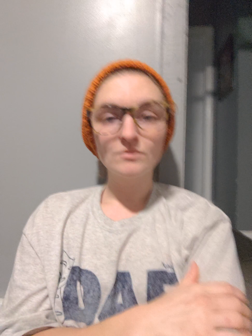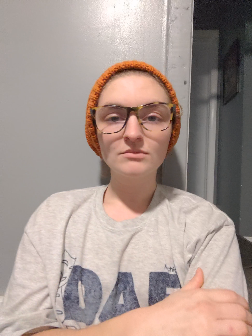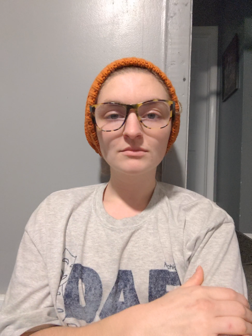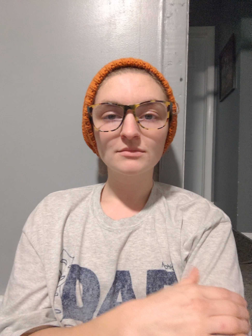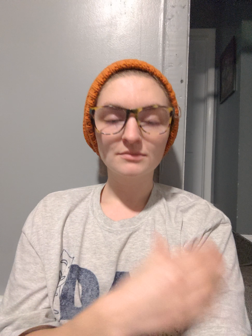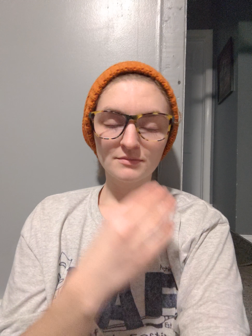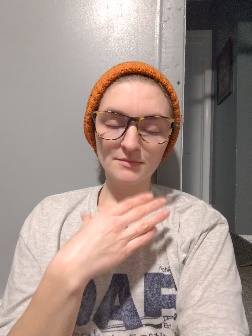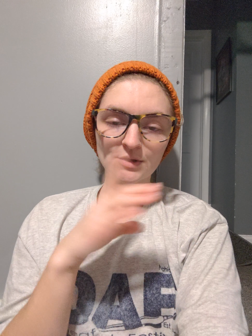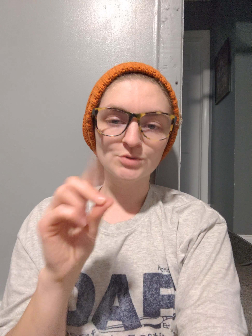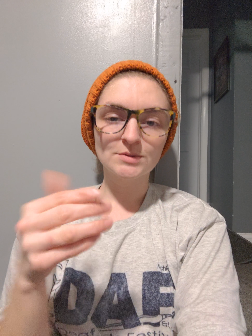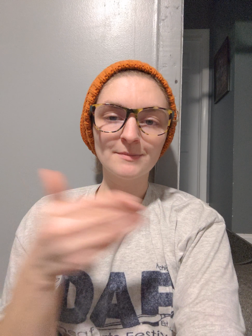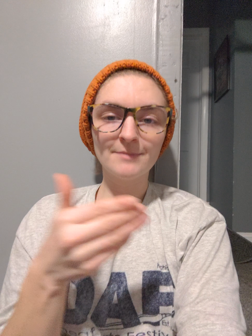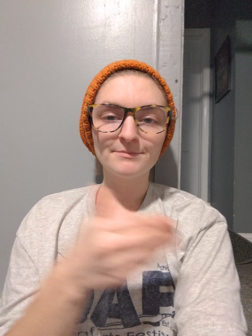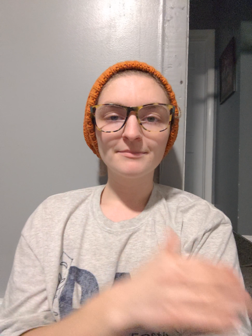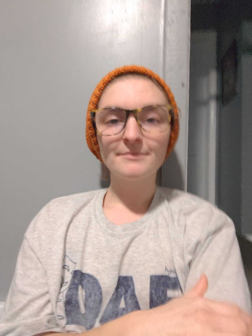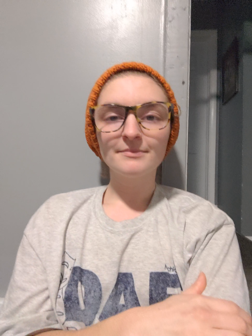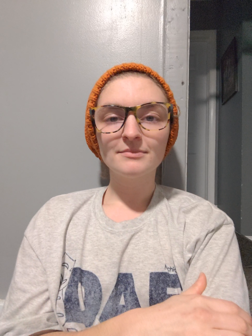puppy